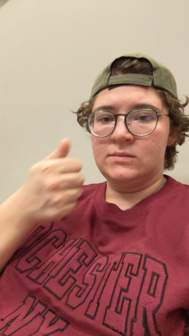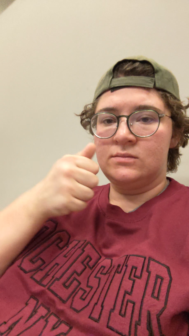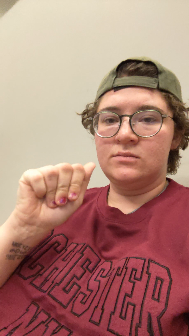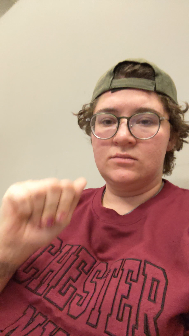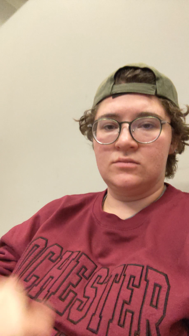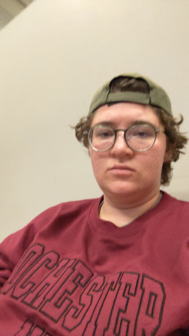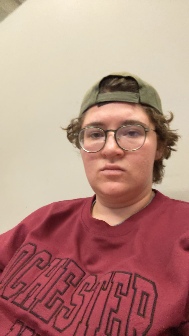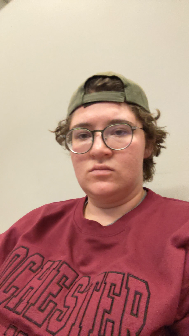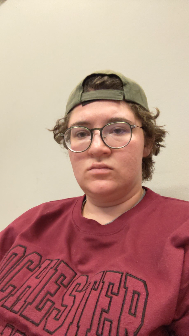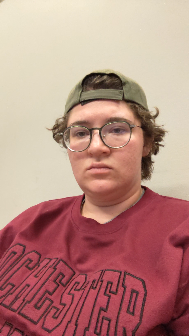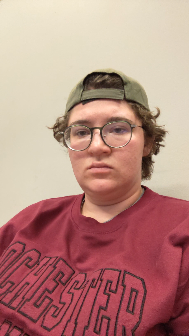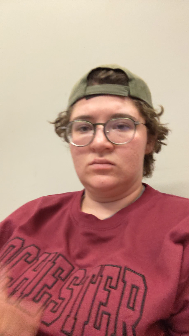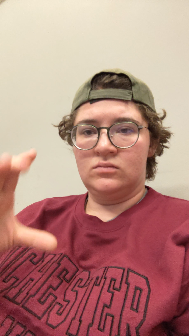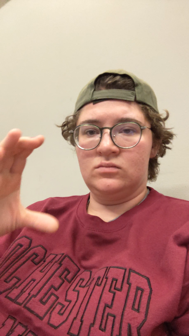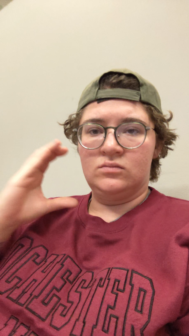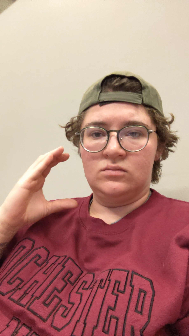bus